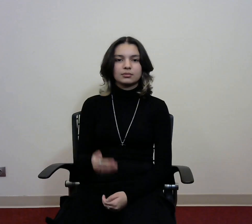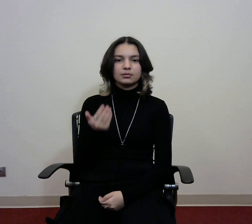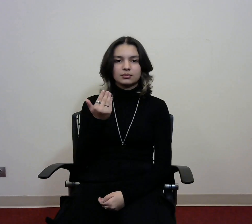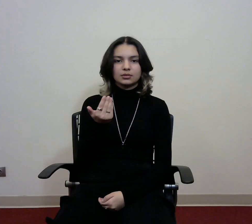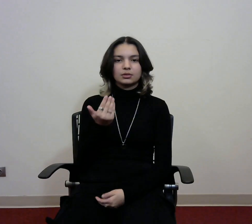siz